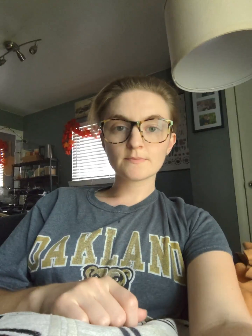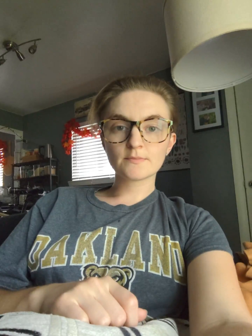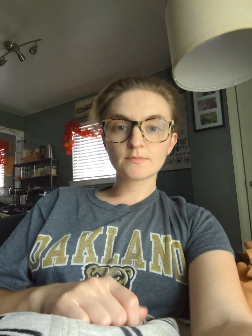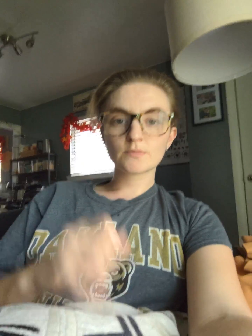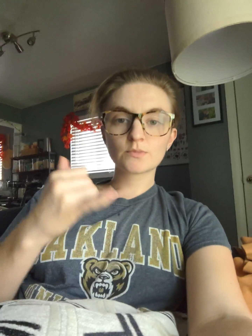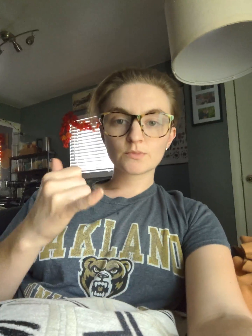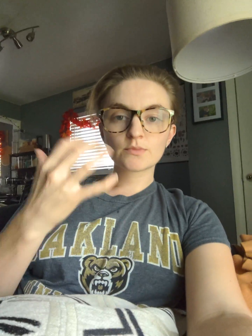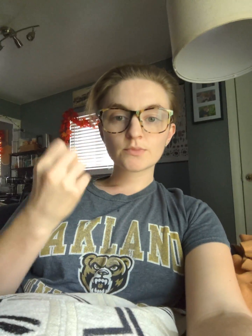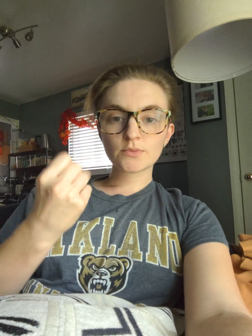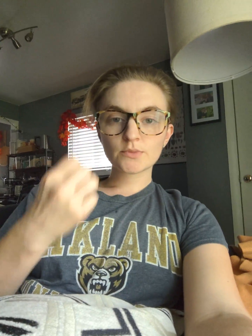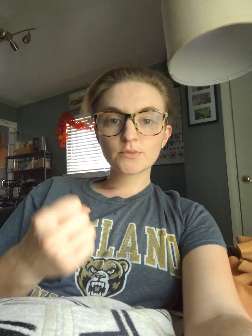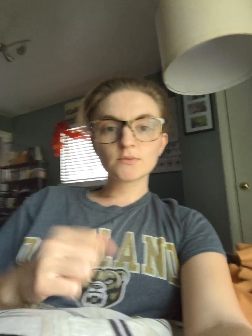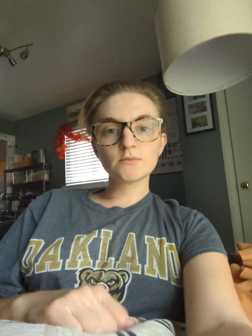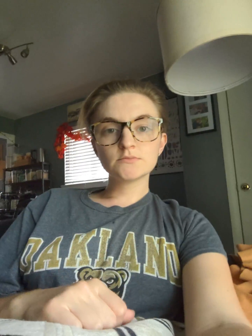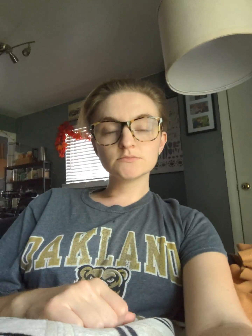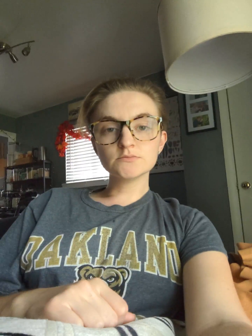play dough